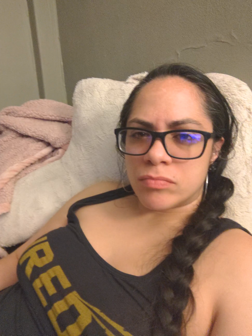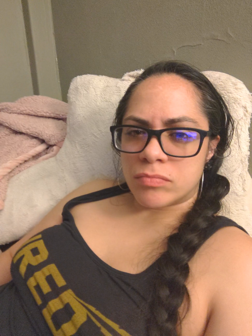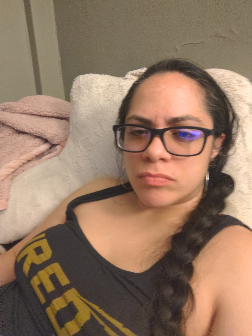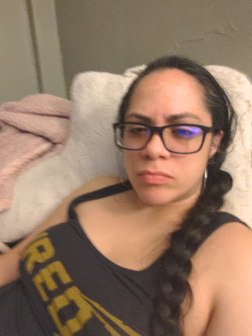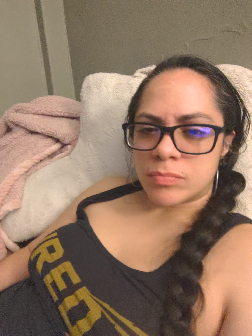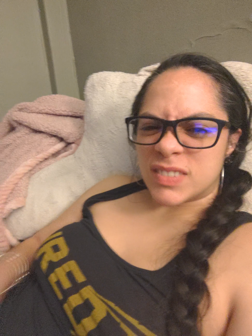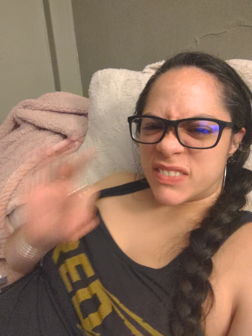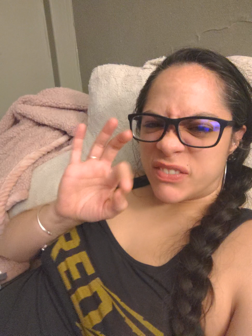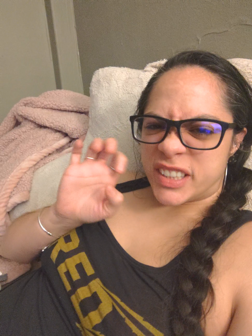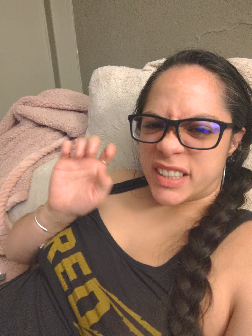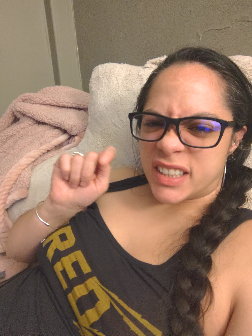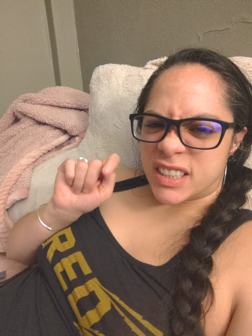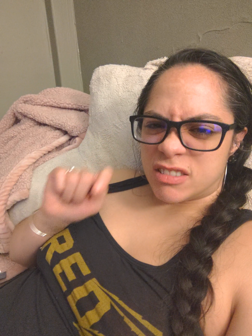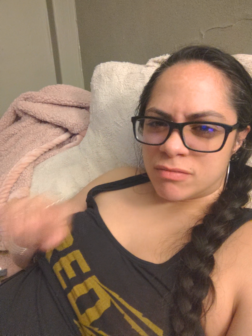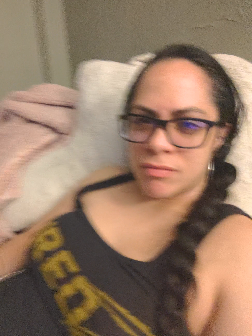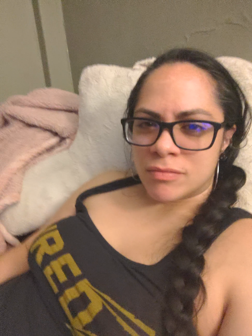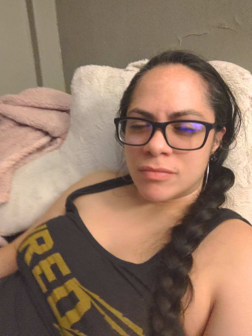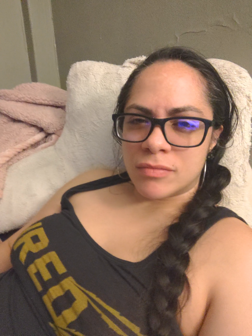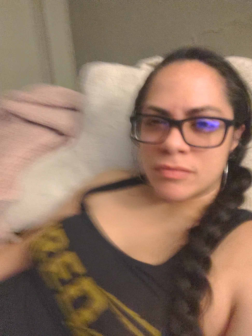feet